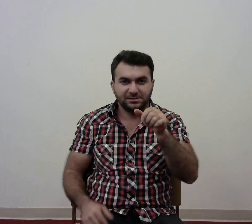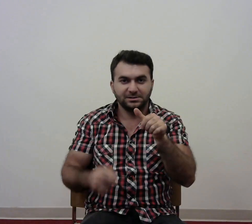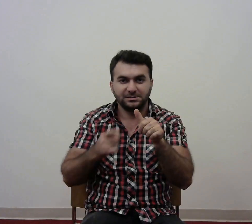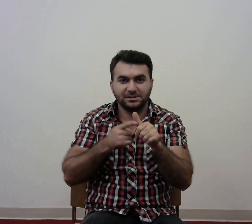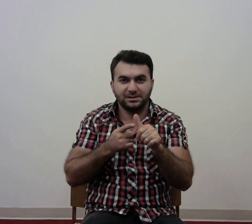ad